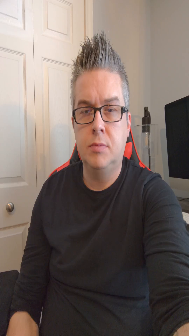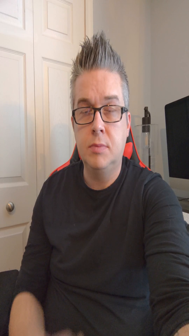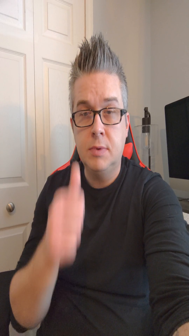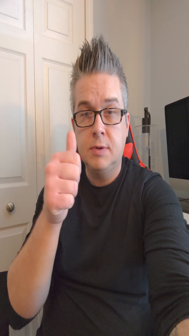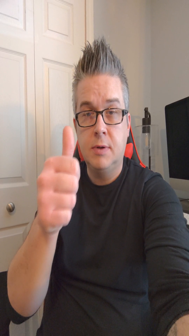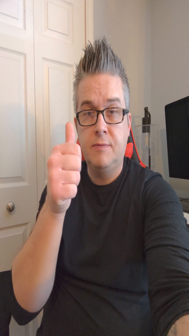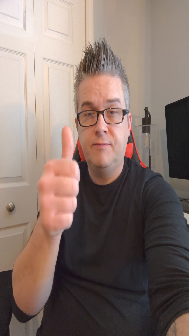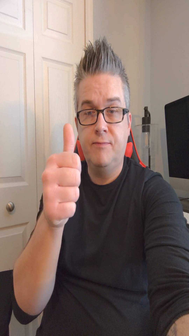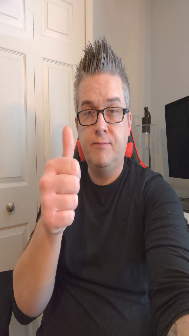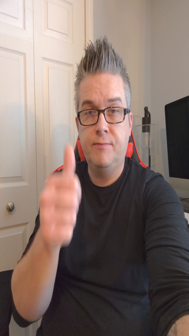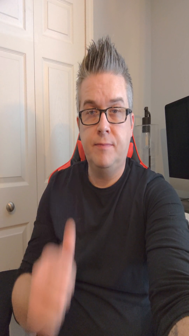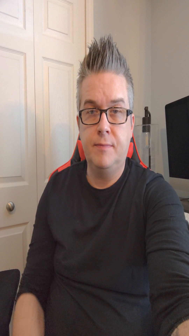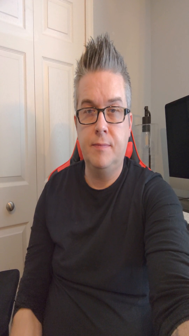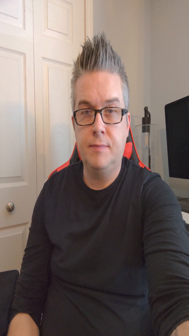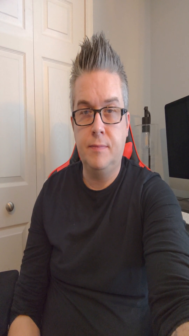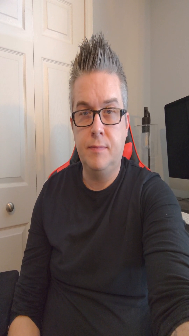yourself